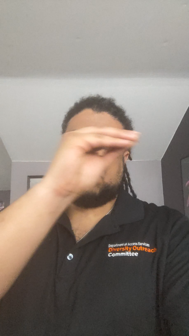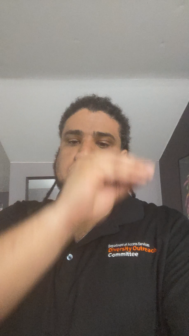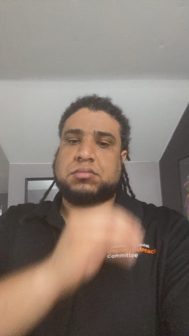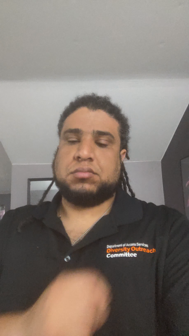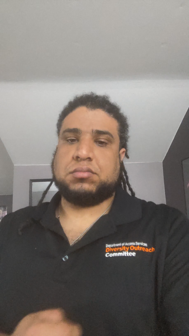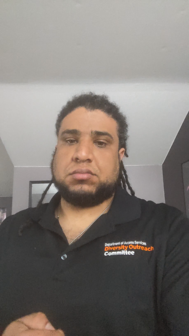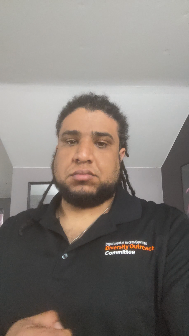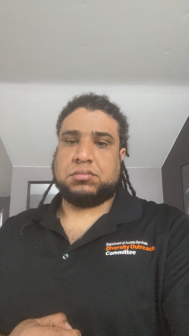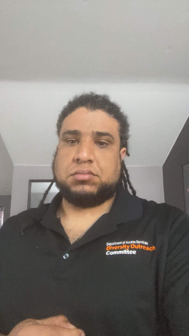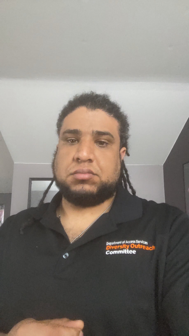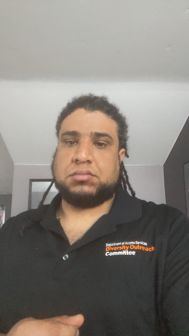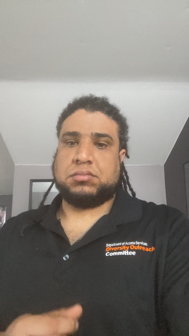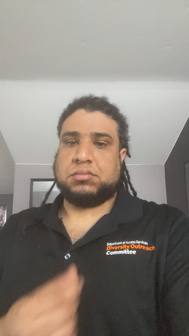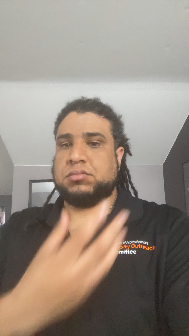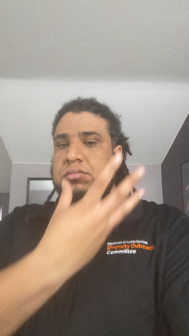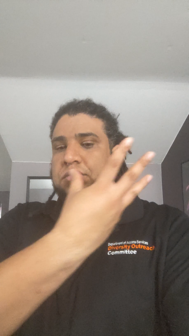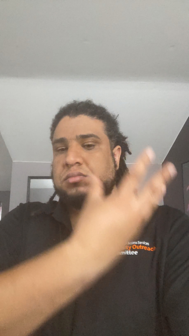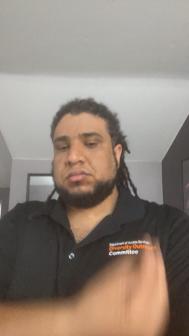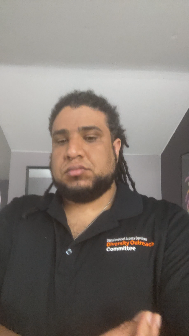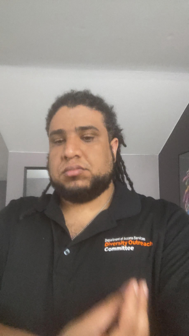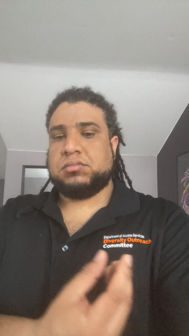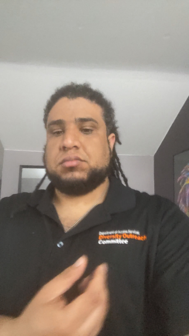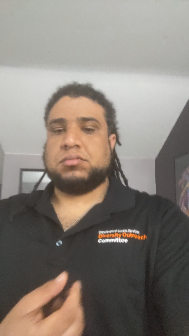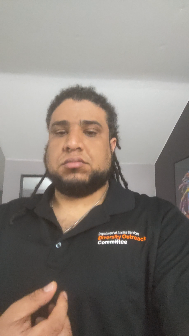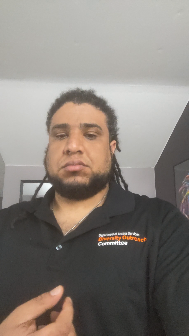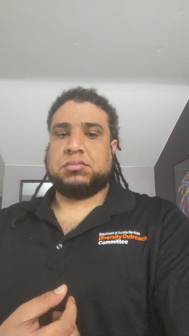poor